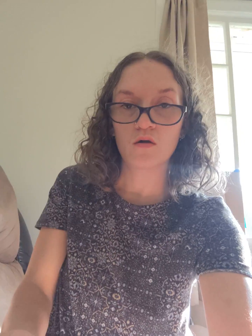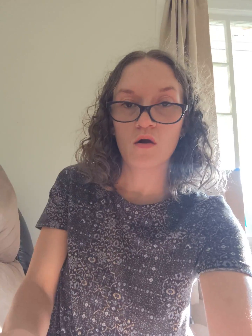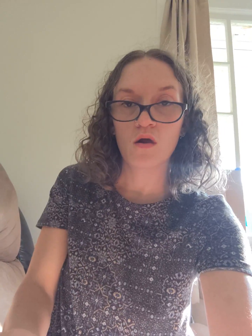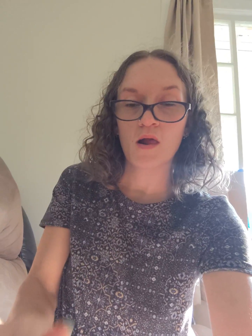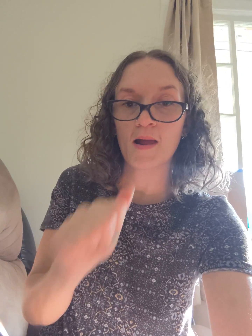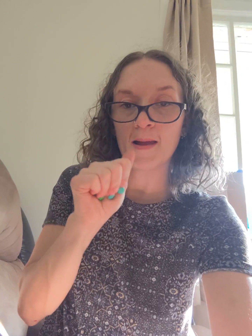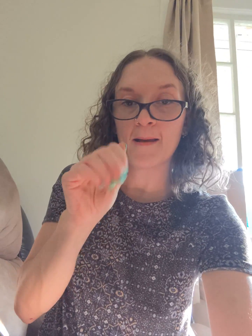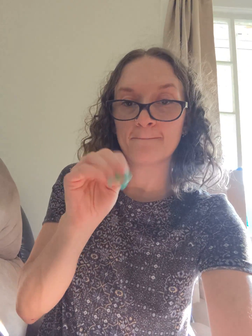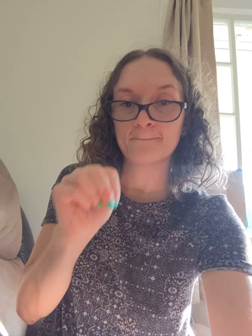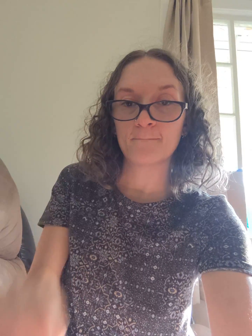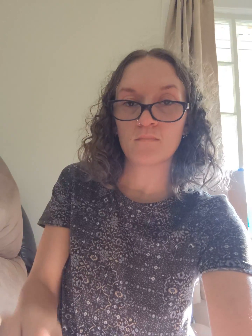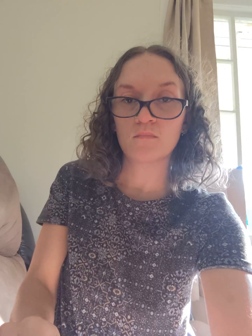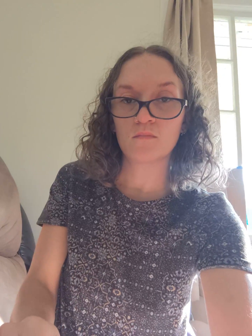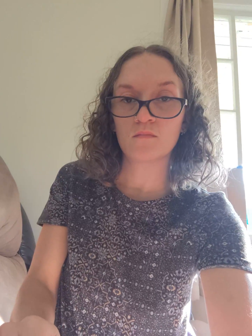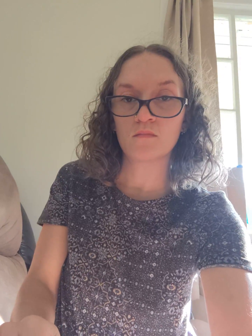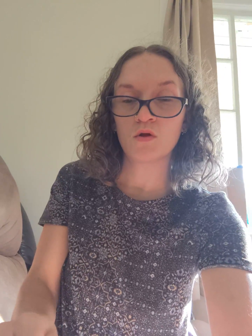am